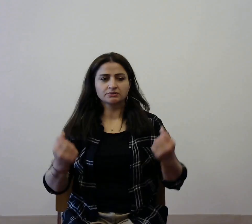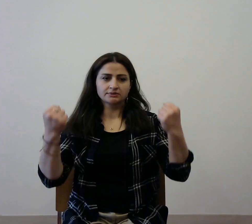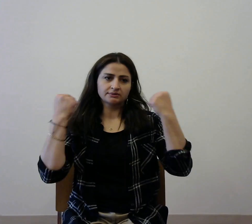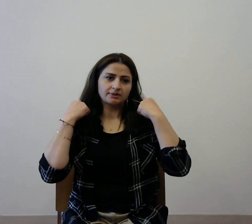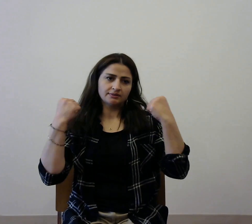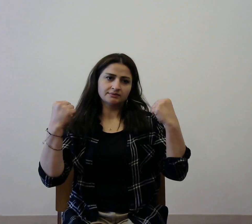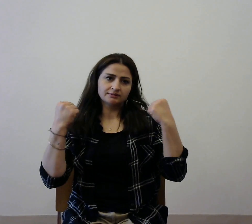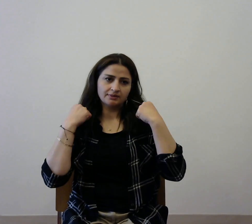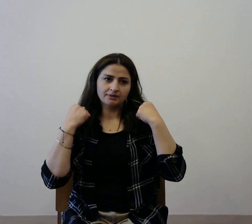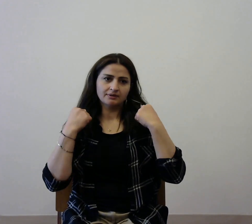idman